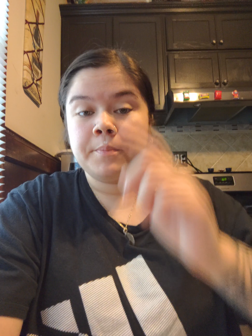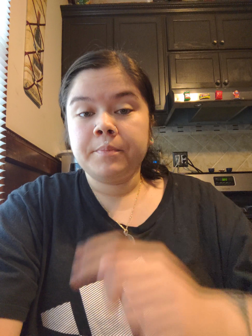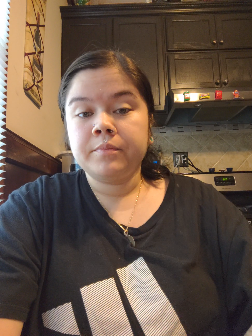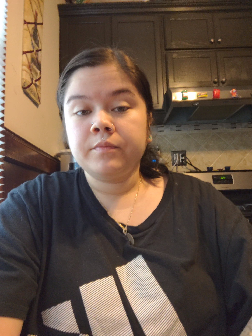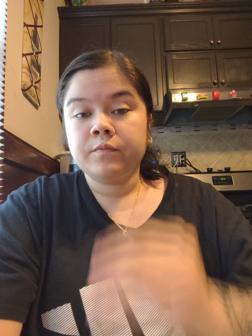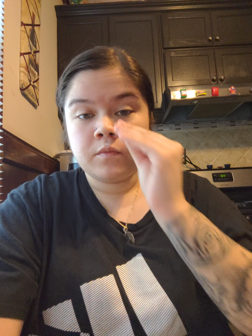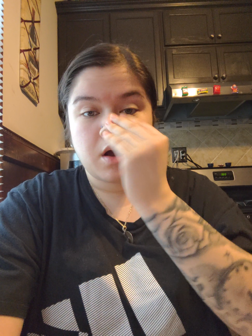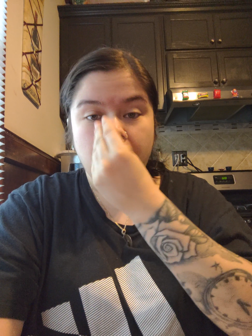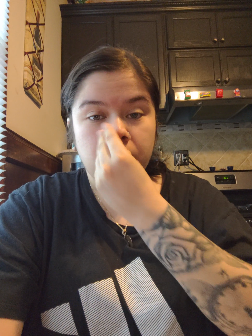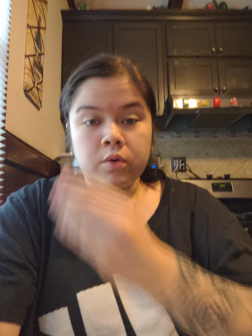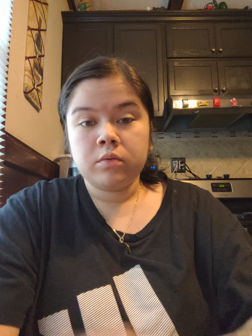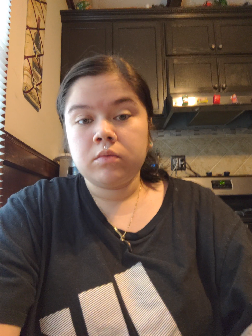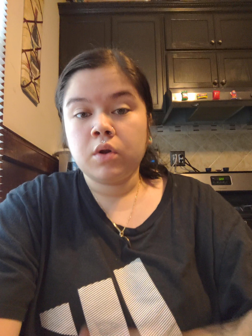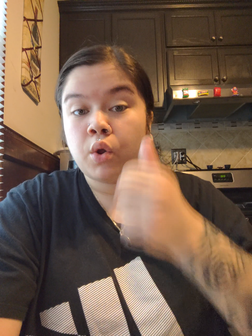flower